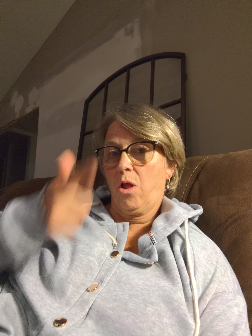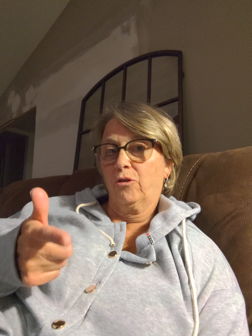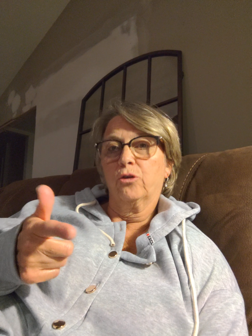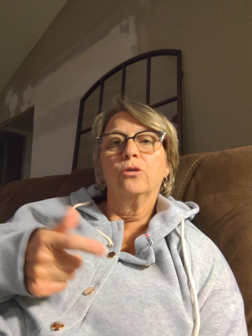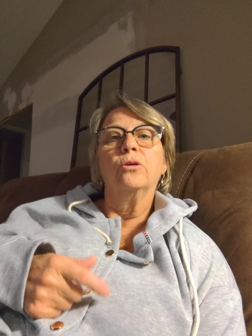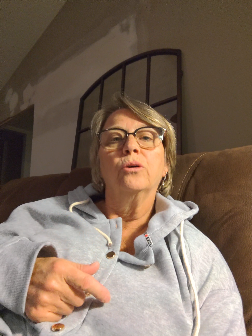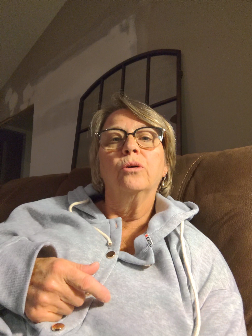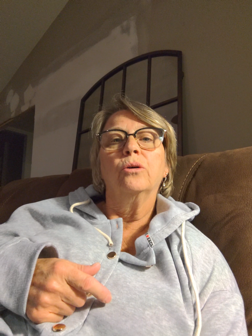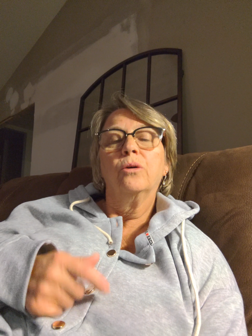brother